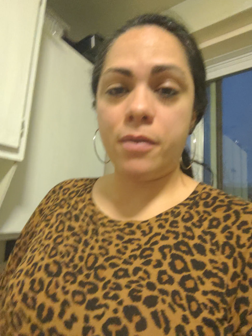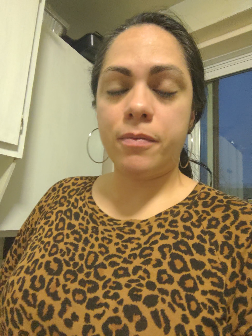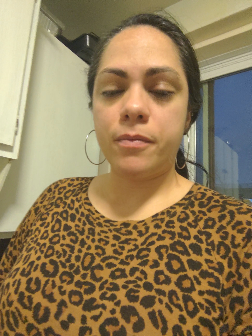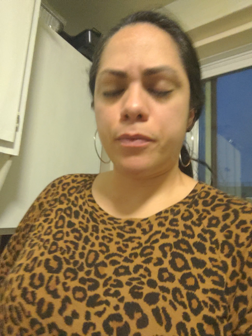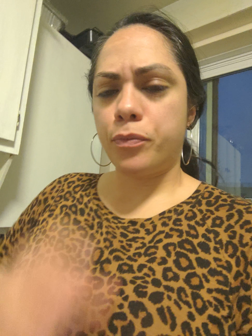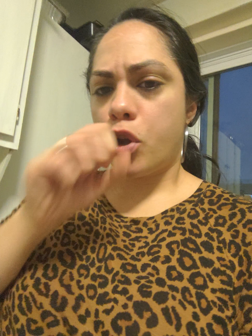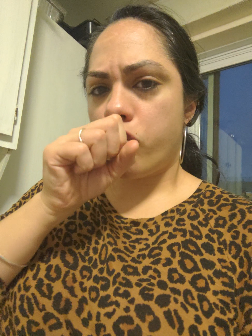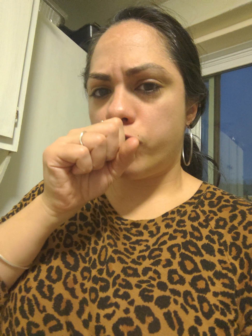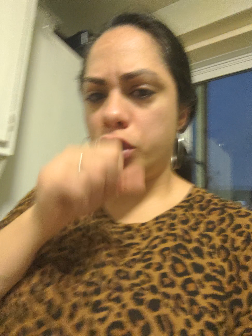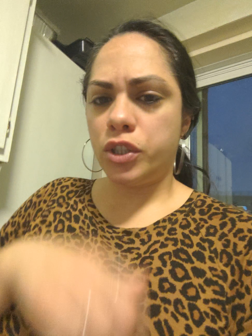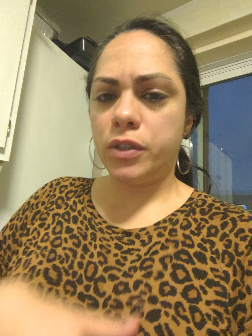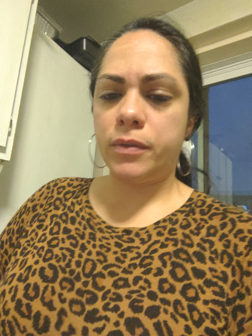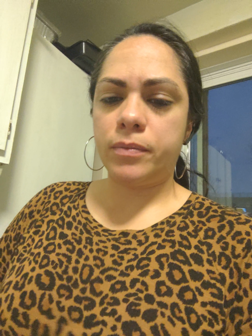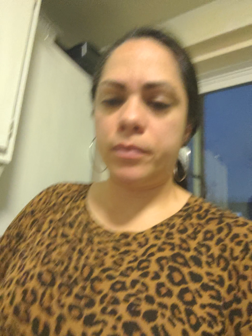orange